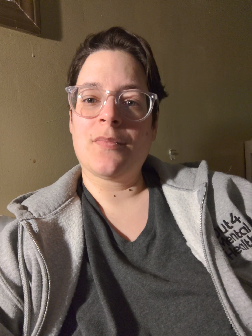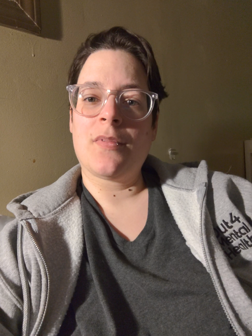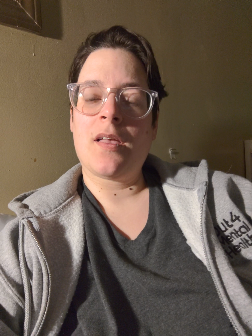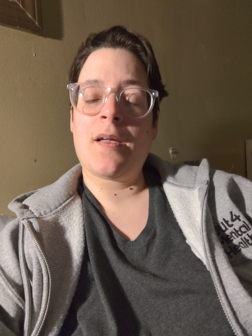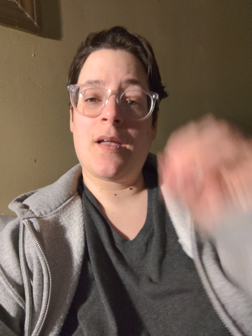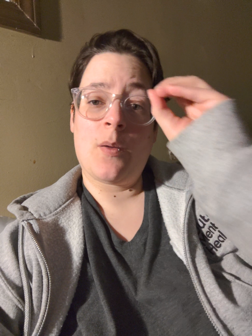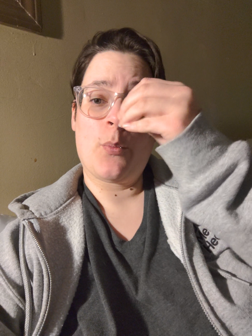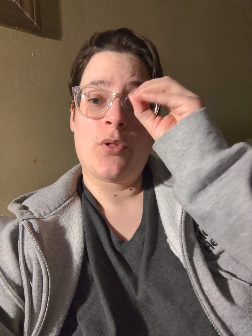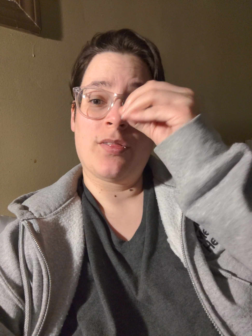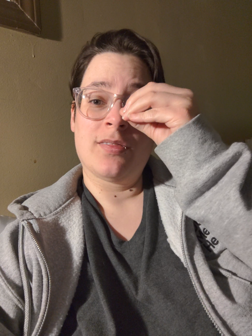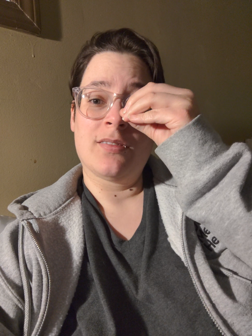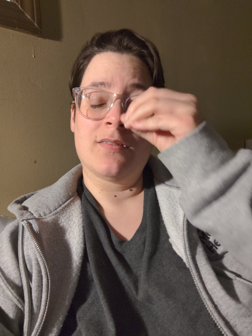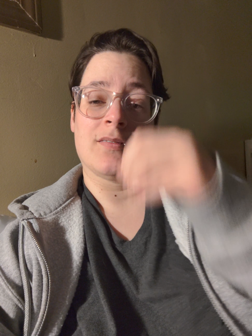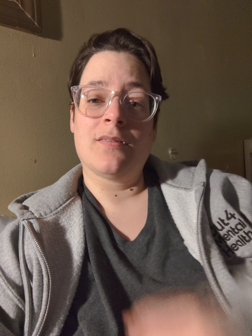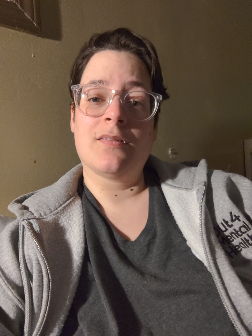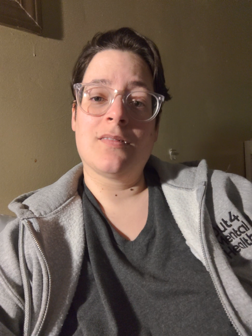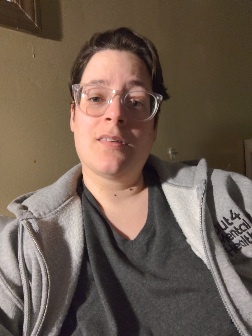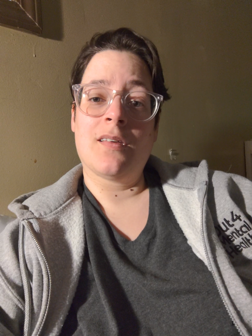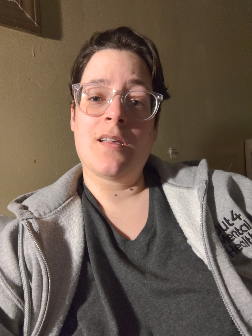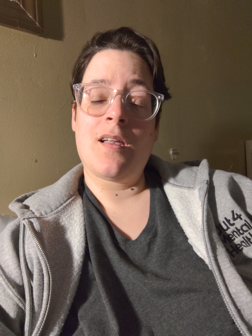owl